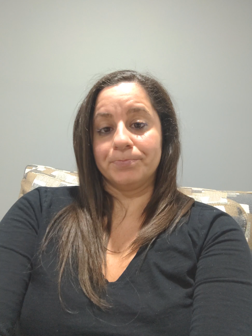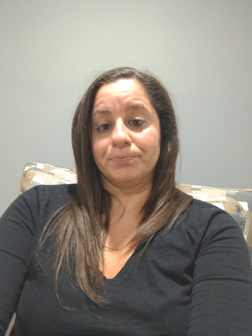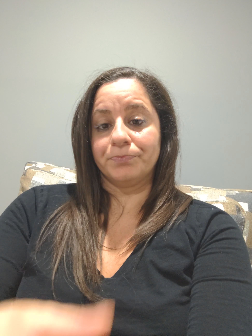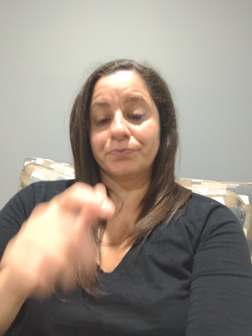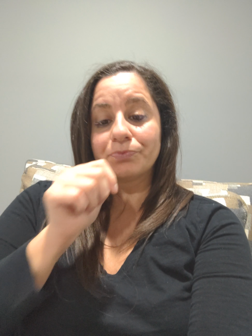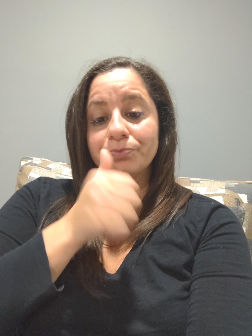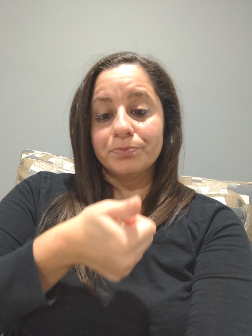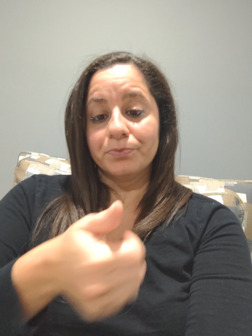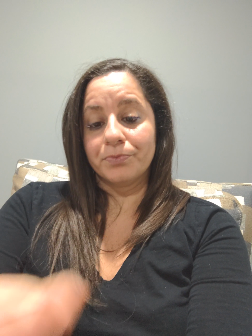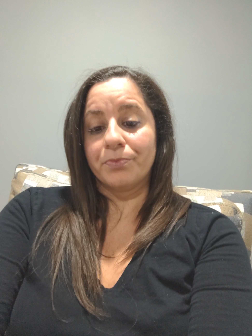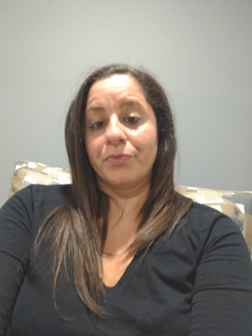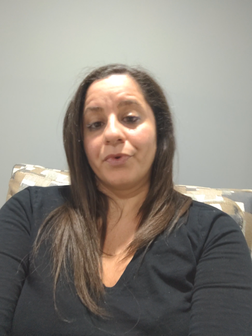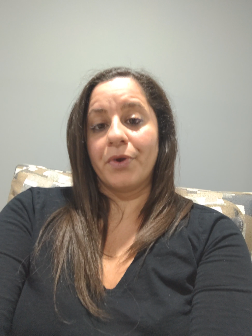tomorrow